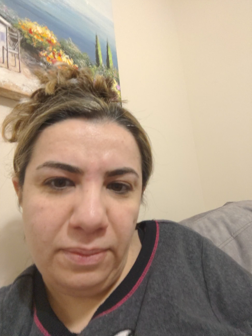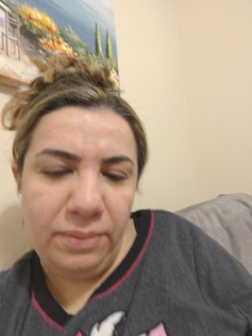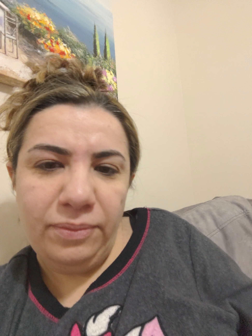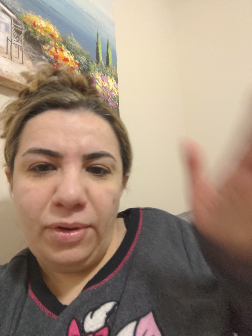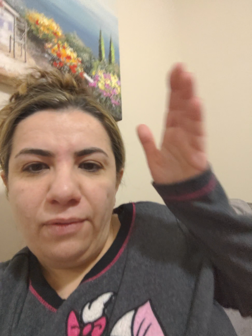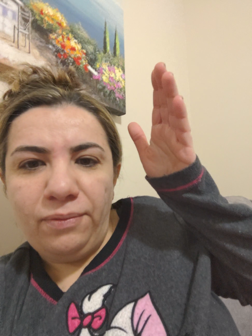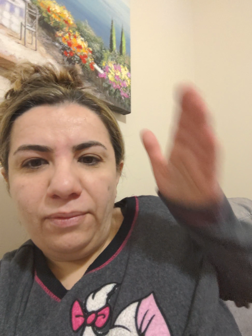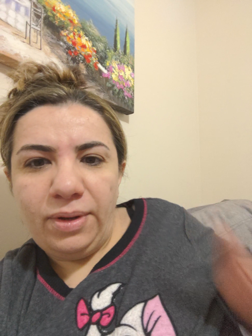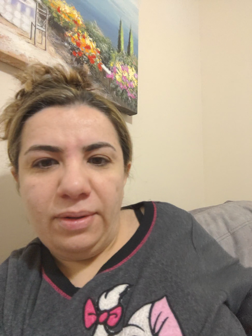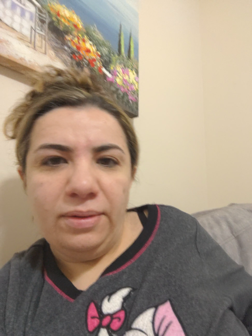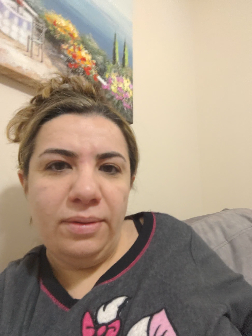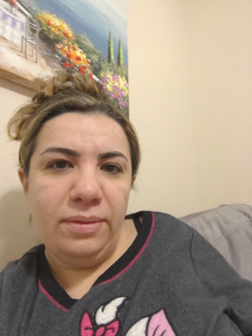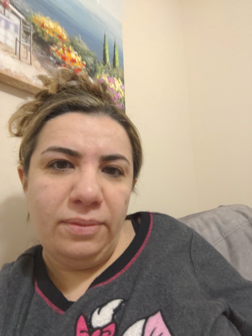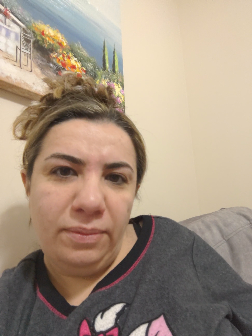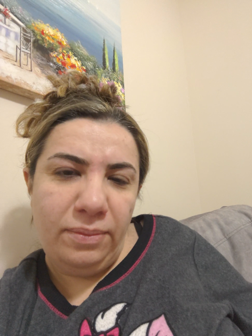beside